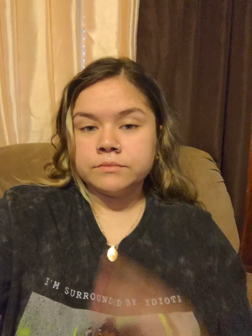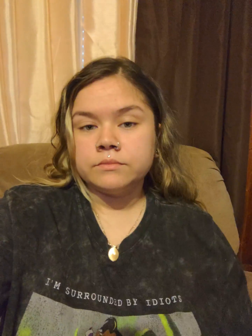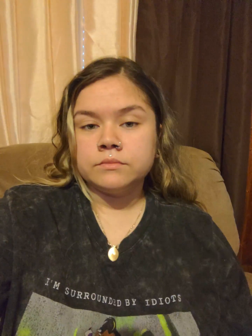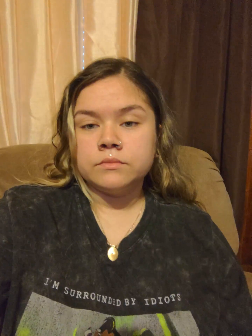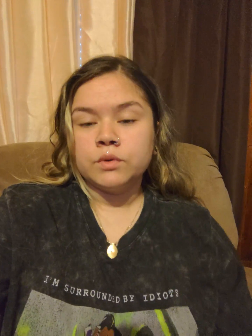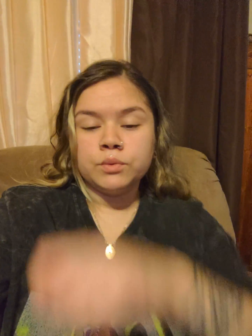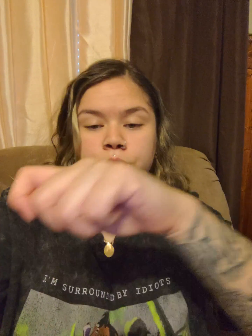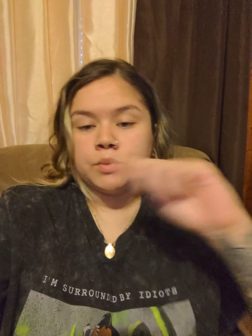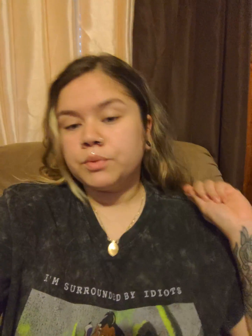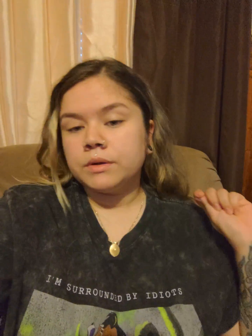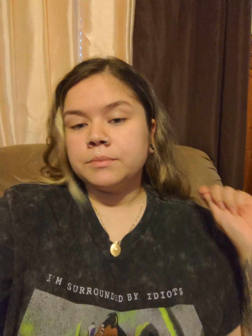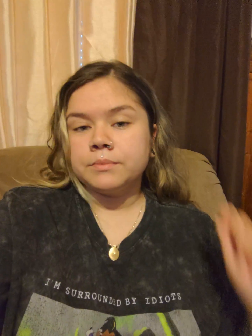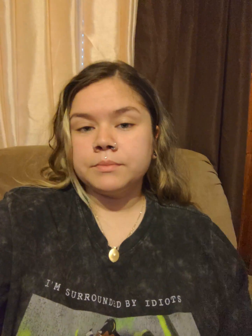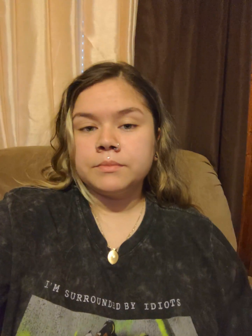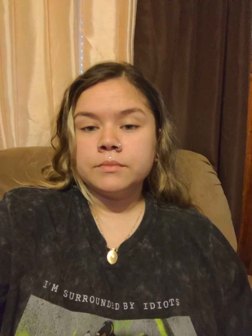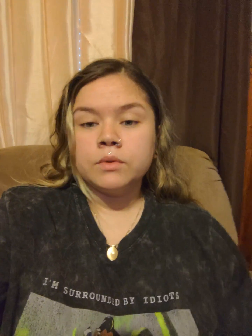rip